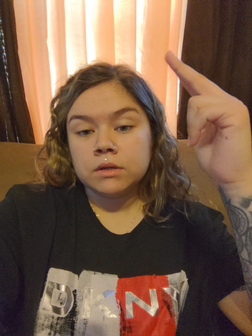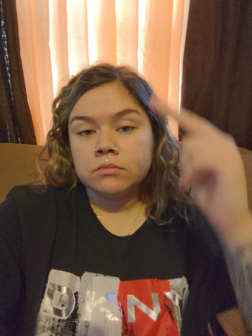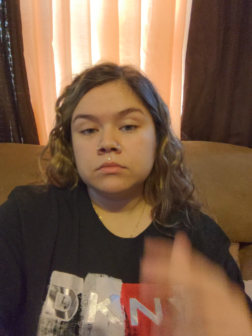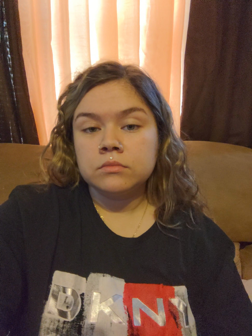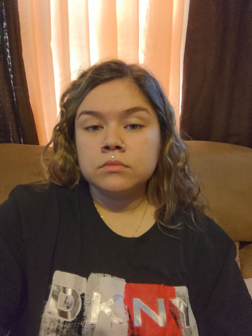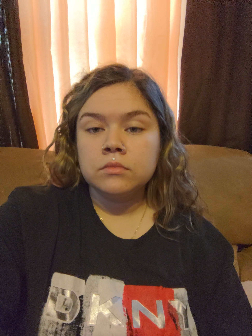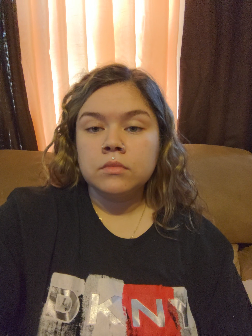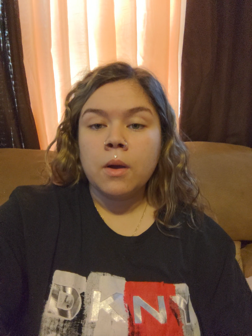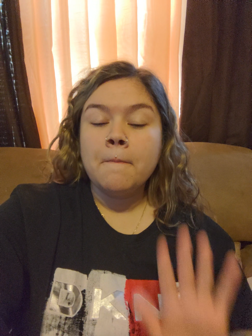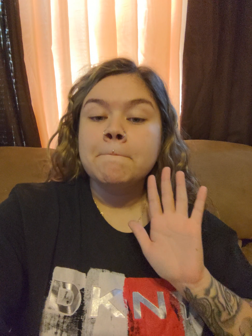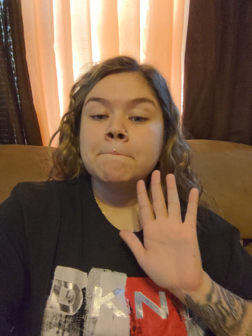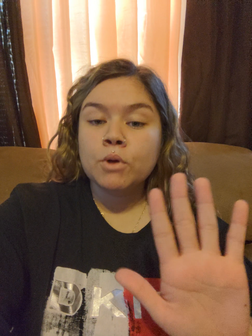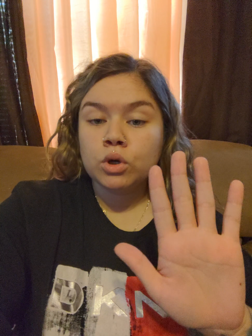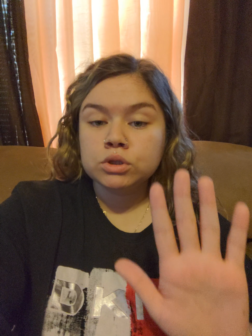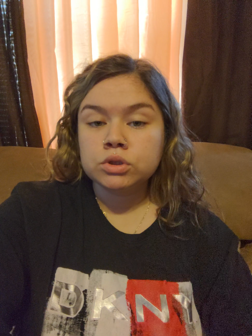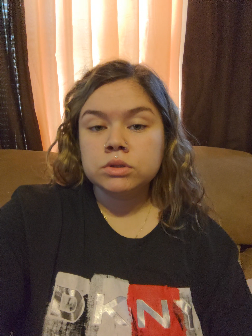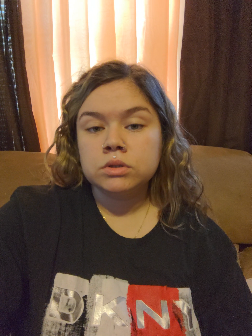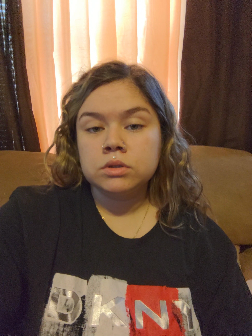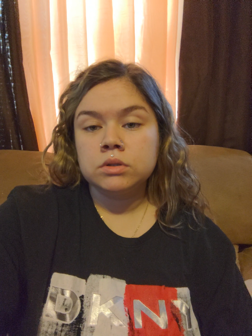push